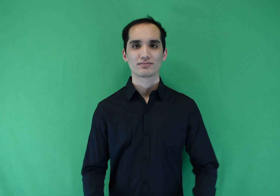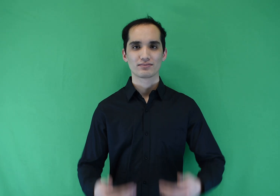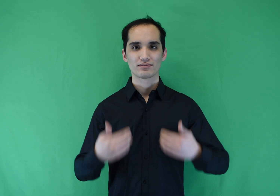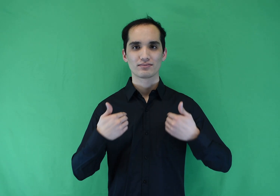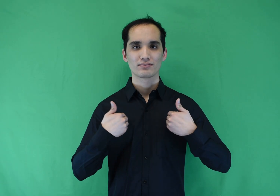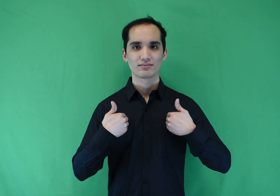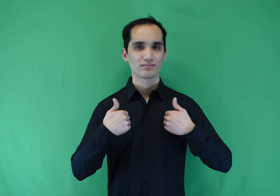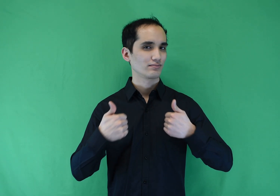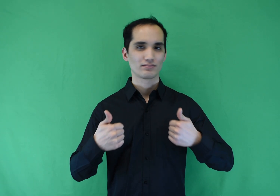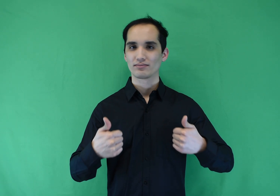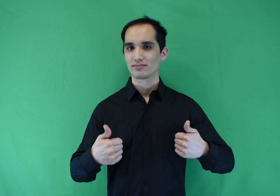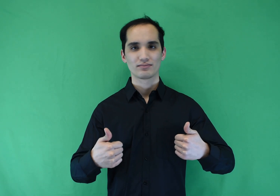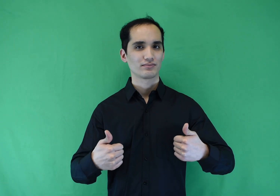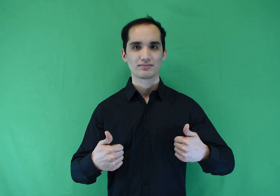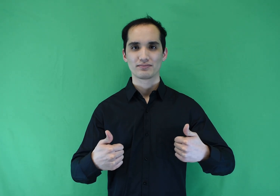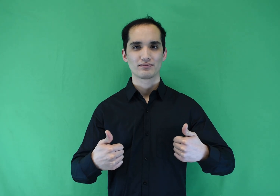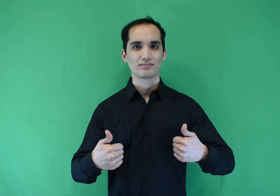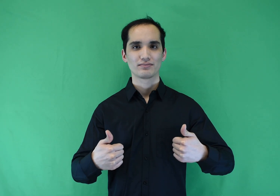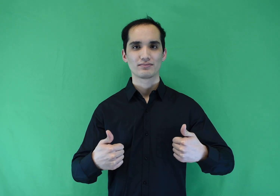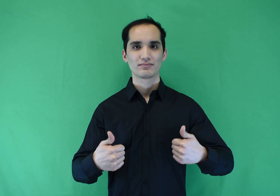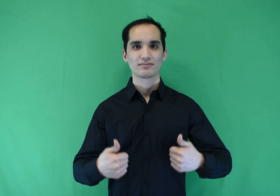no entender